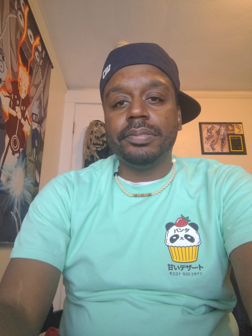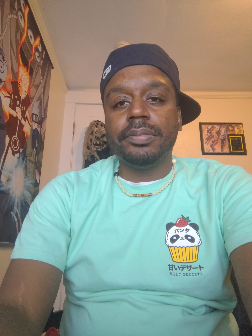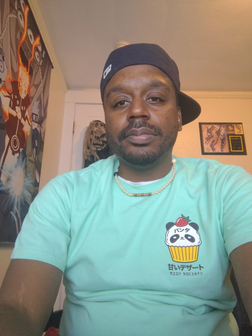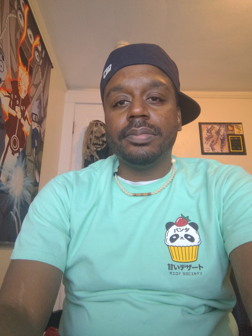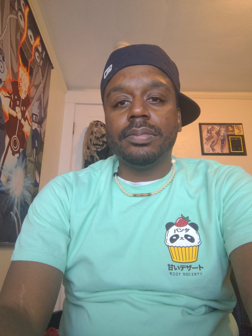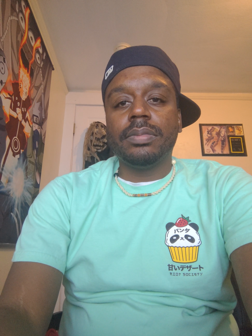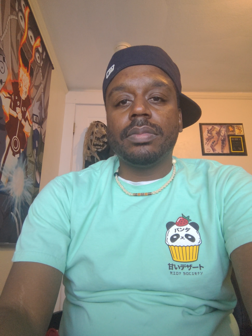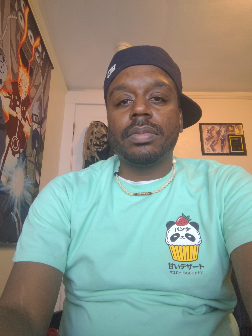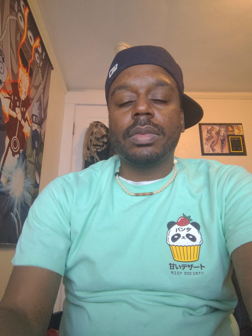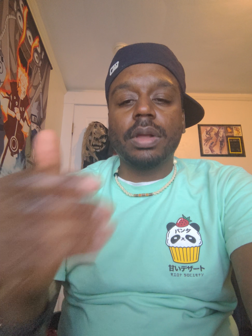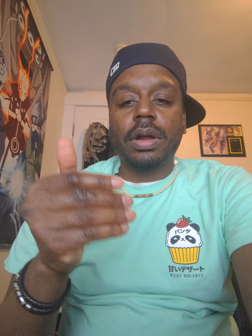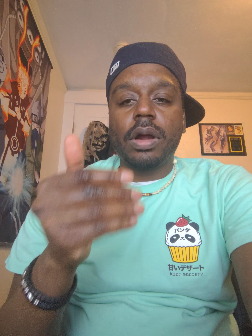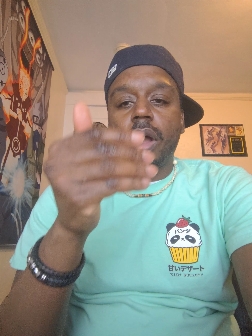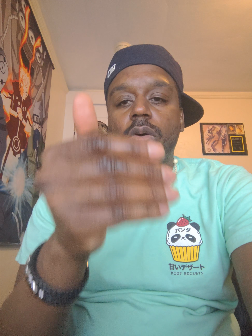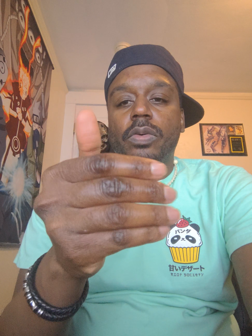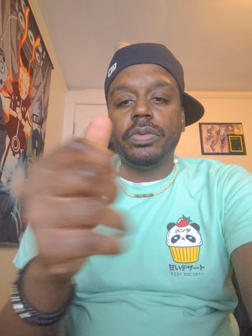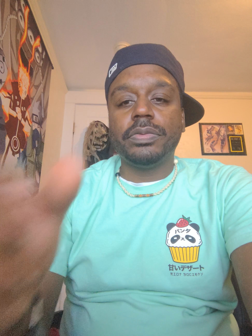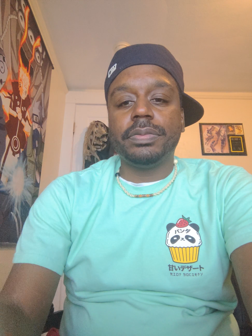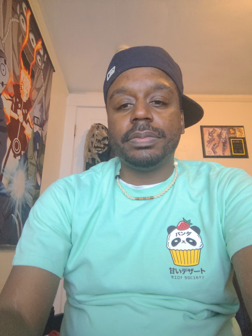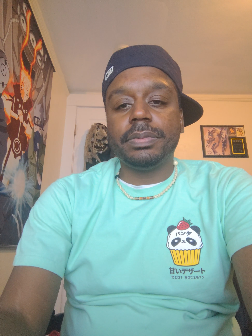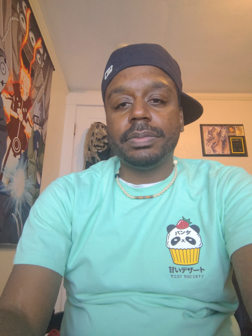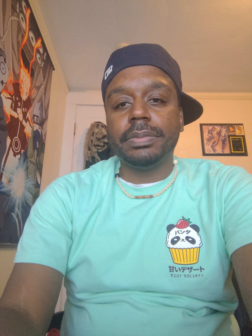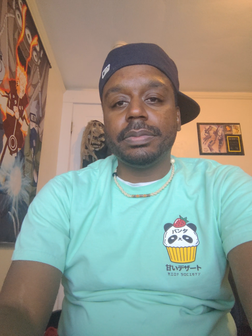close